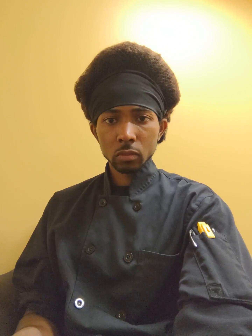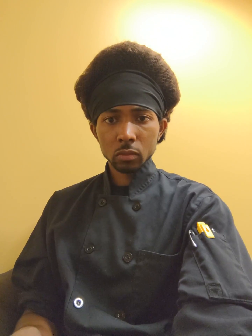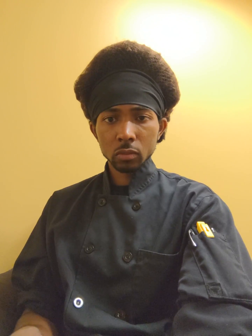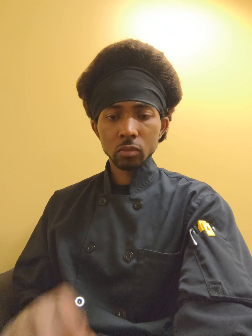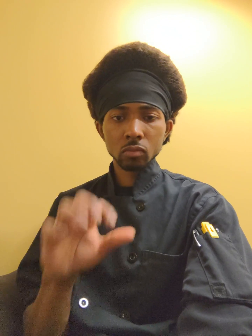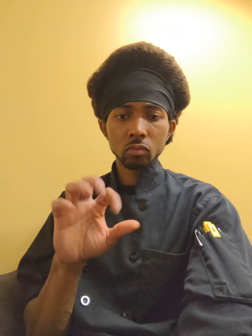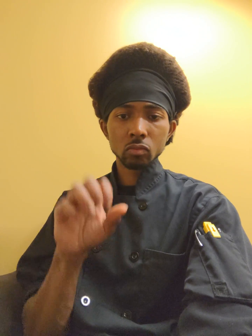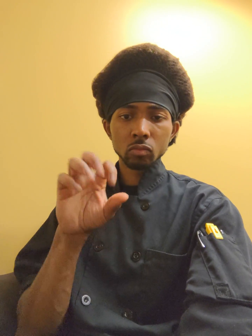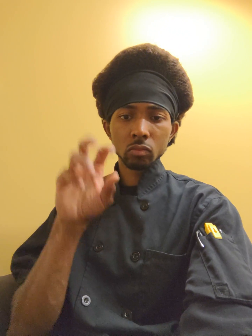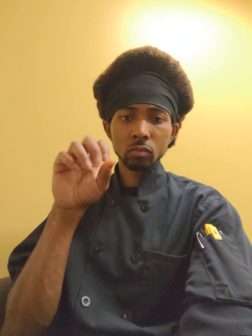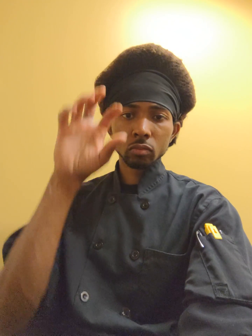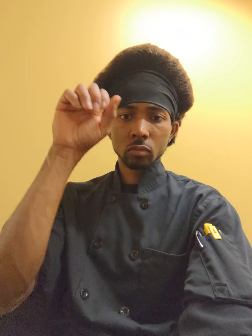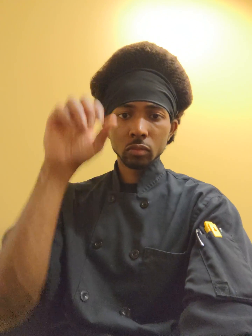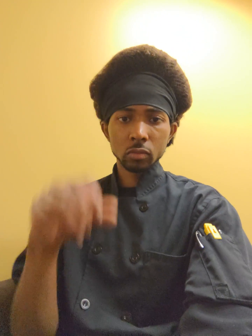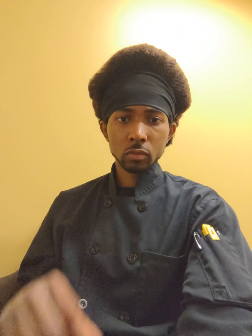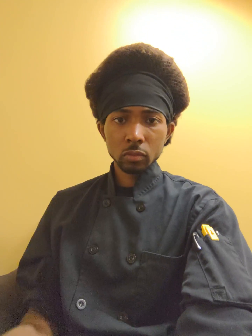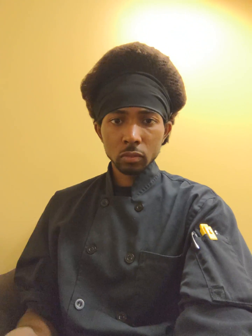ladder